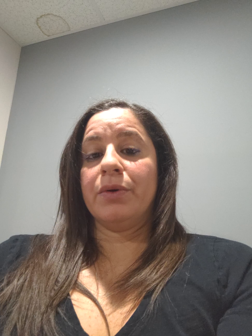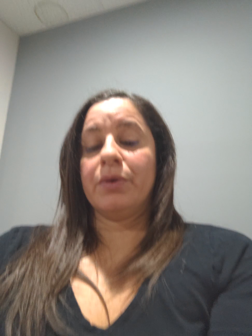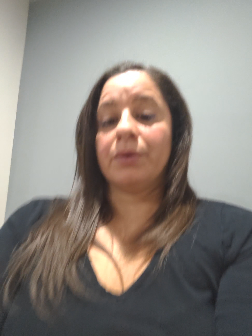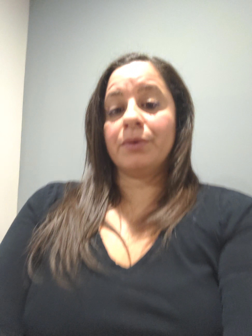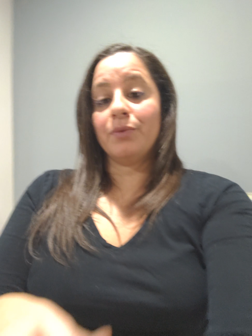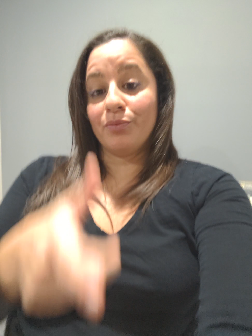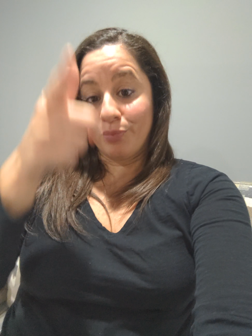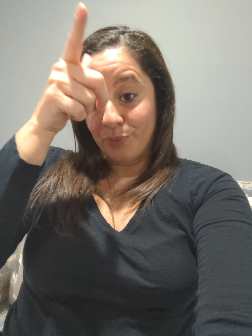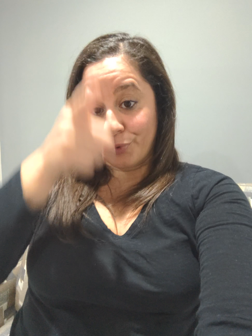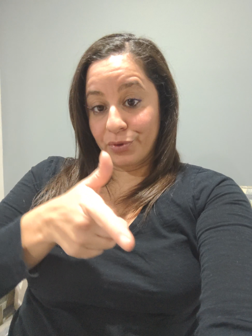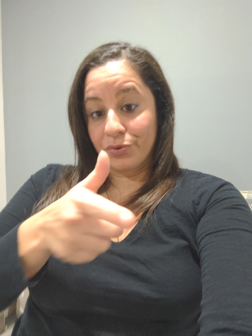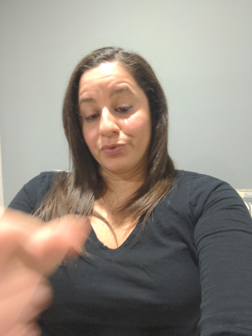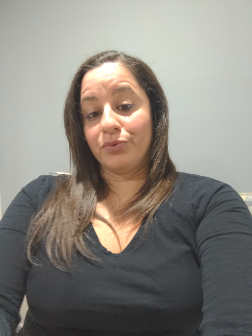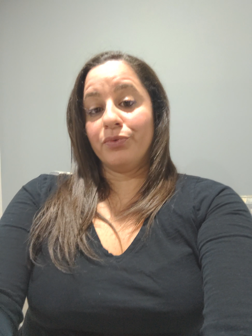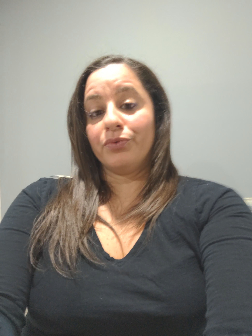brother